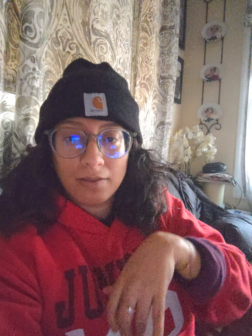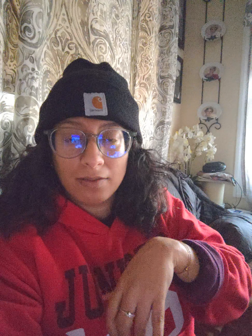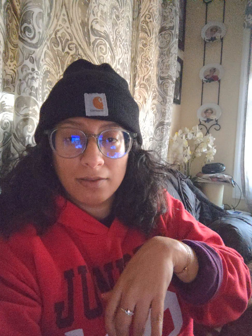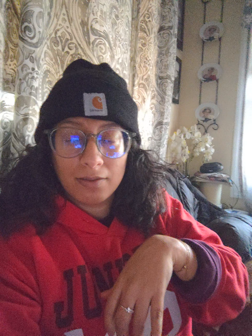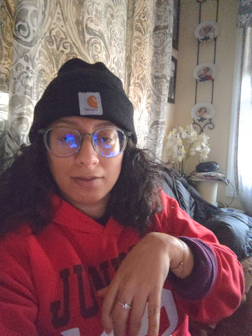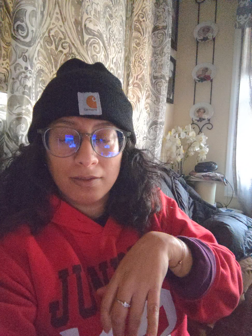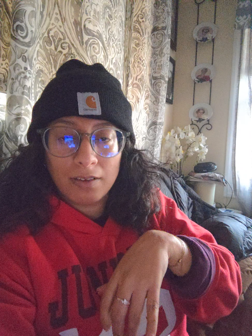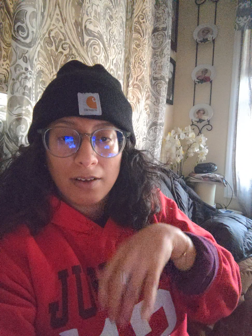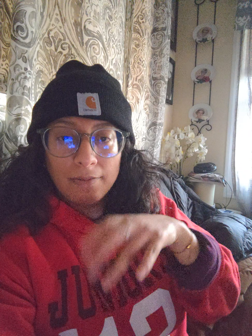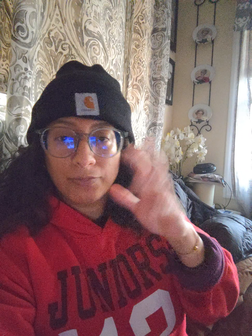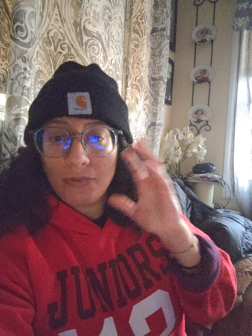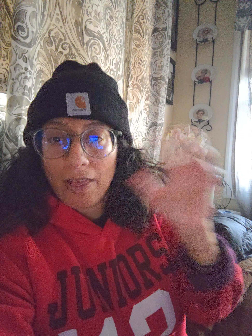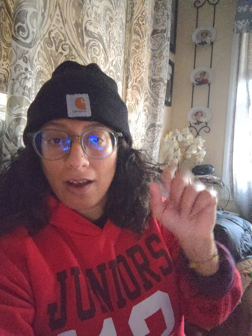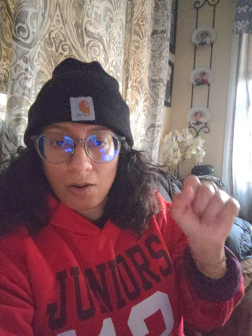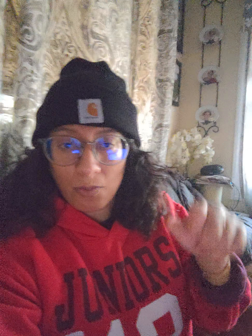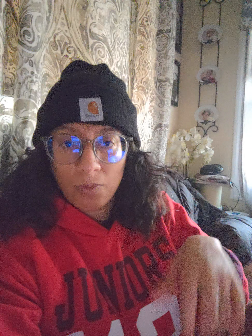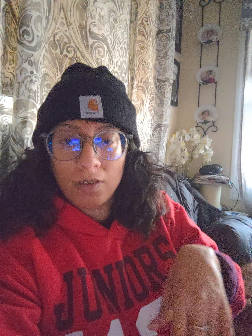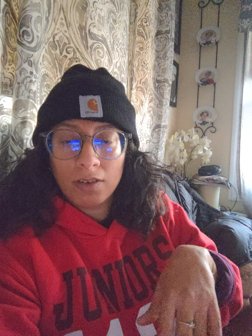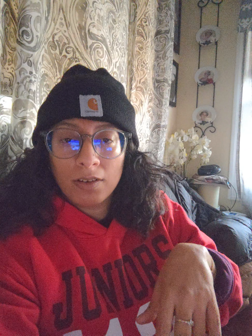loud